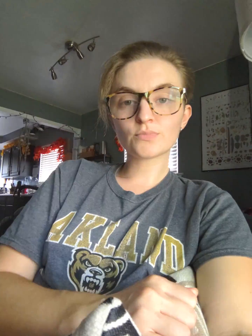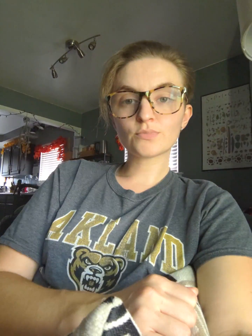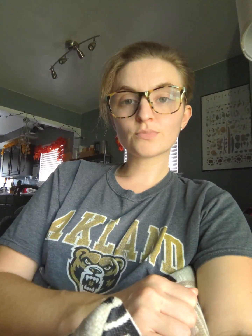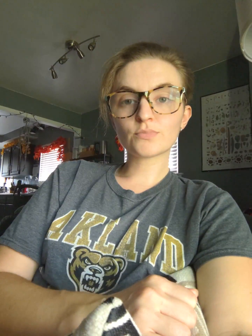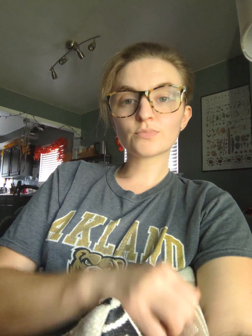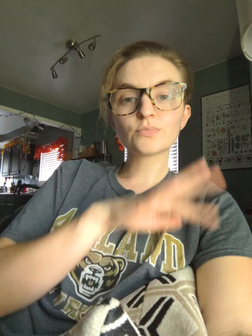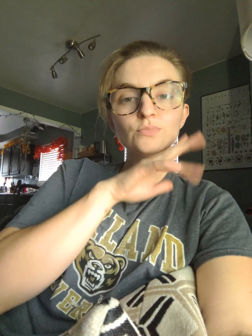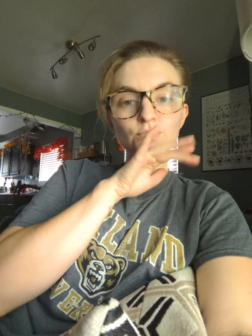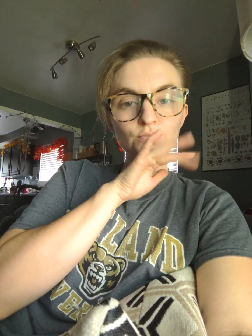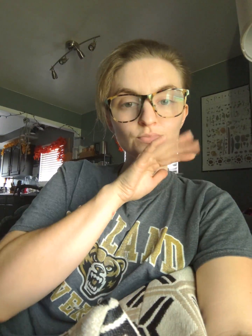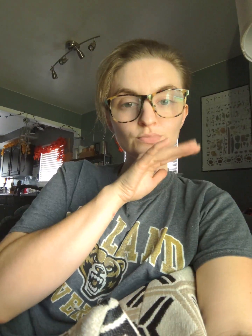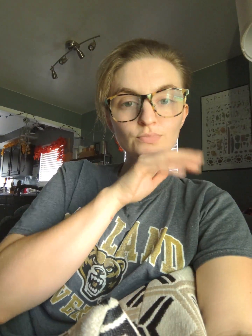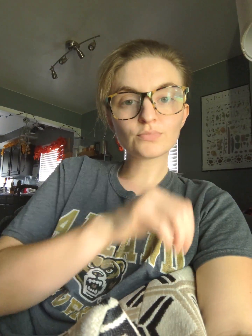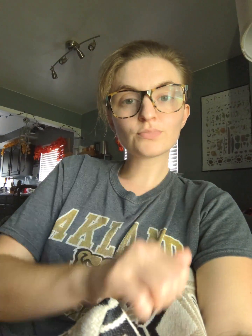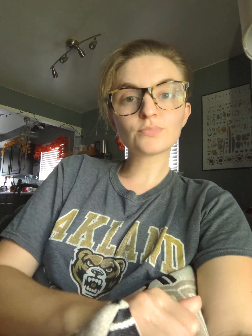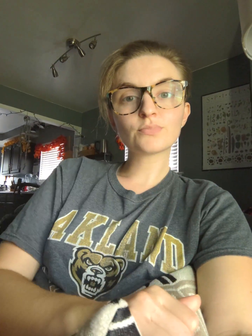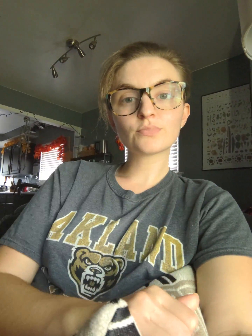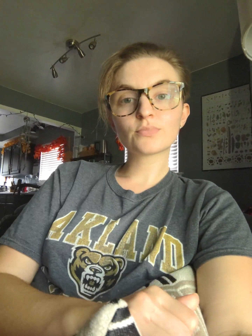naughty